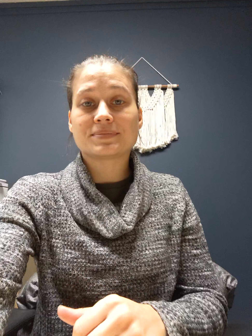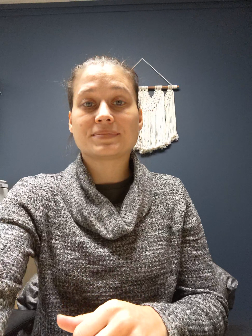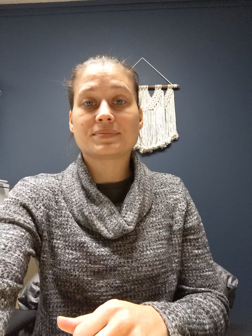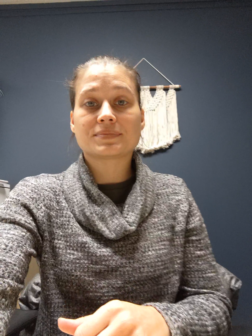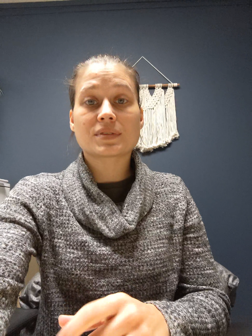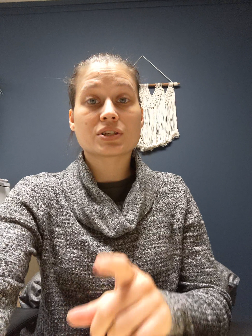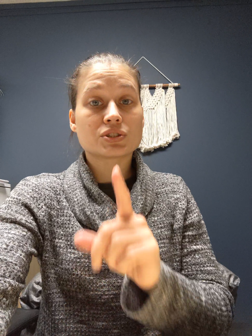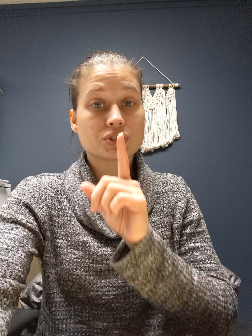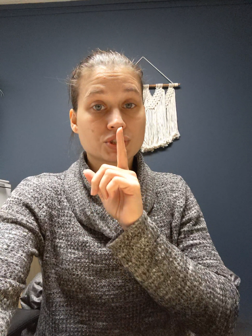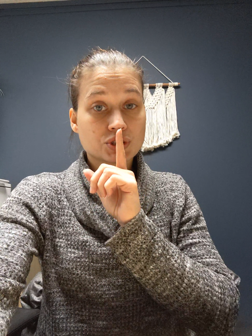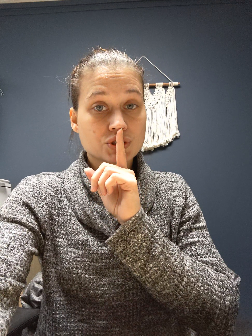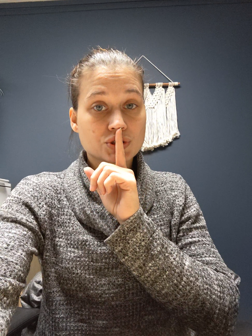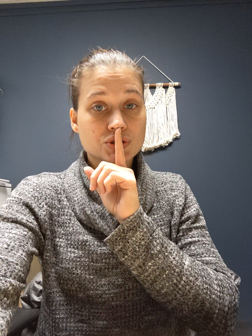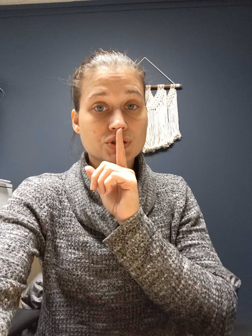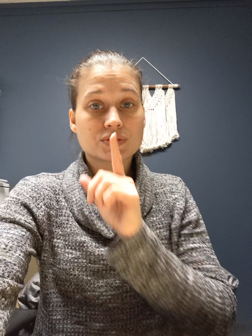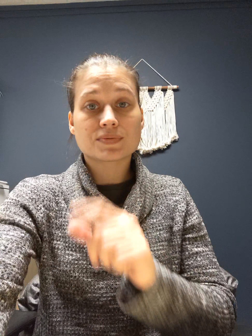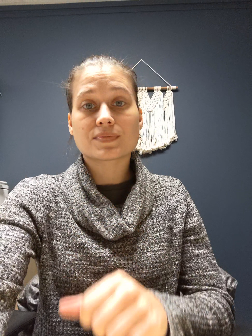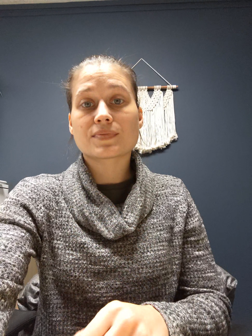shhh